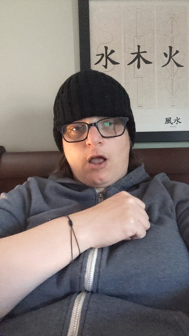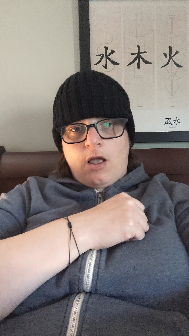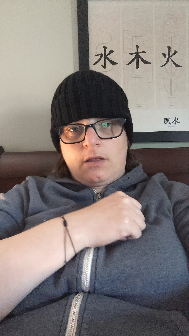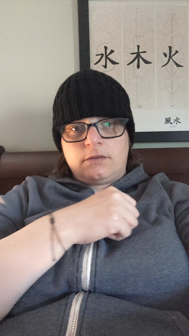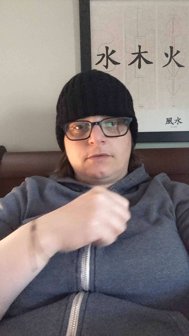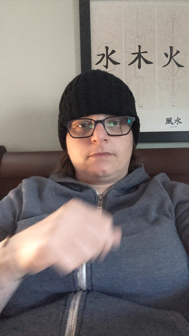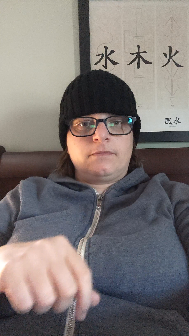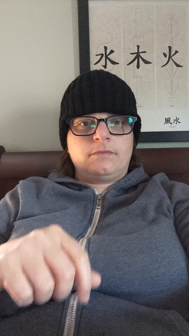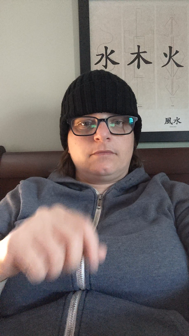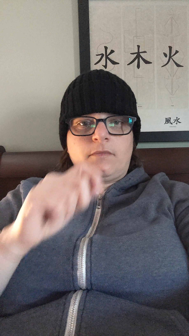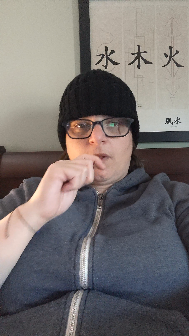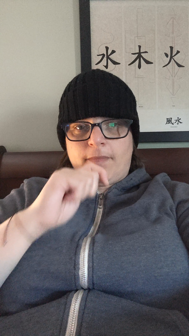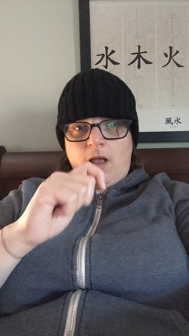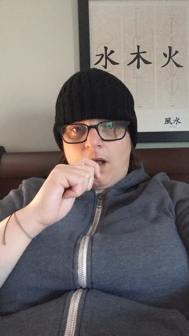popsicle